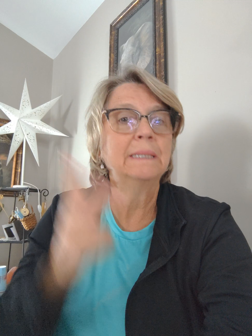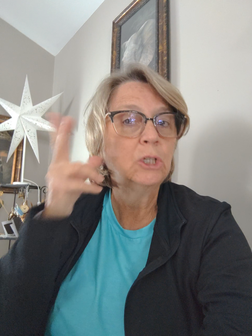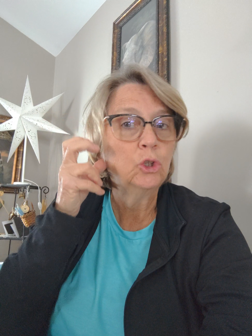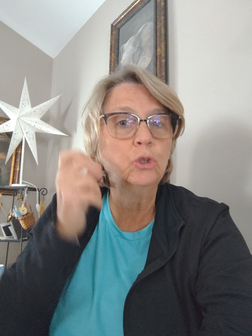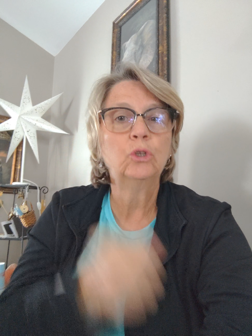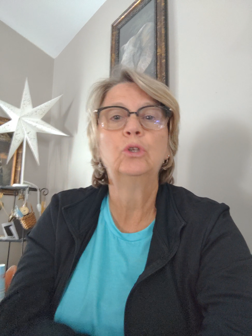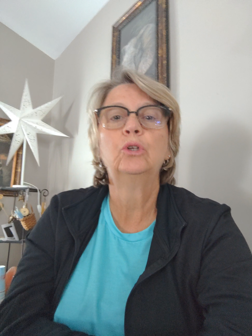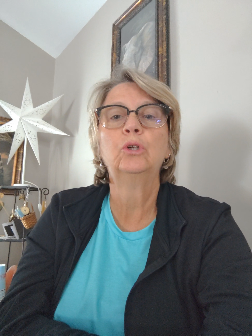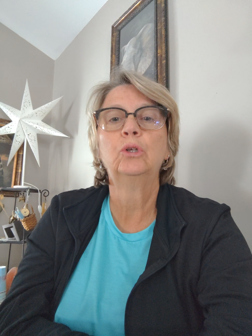hear